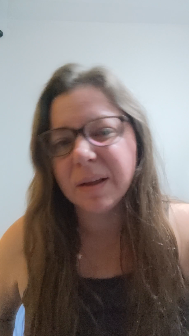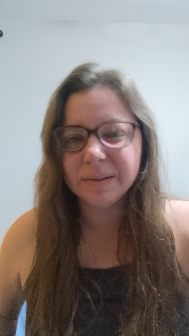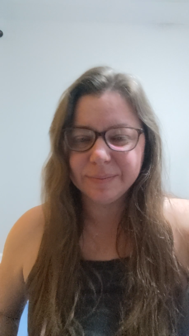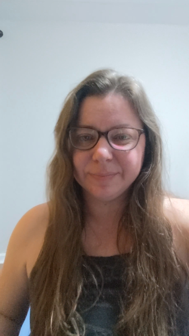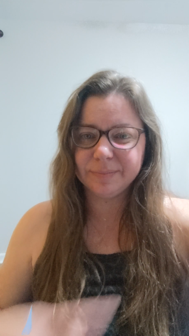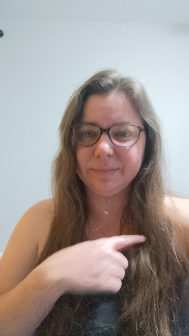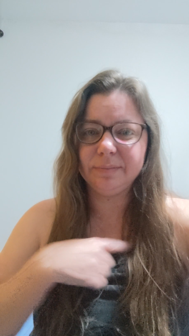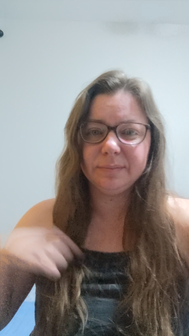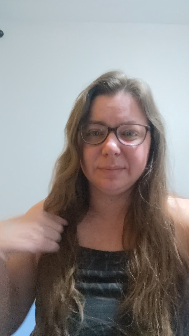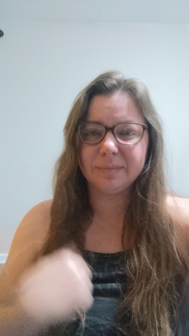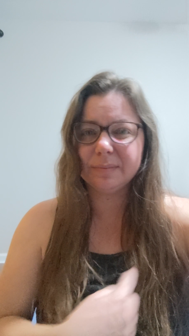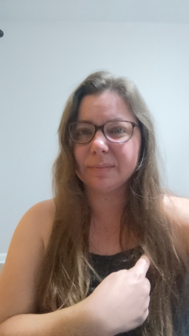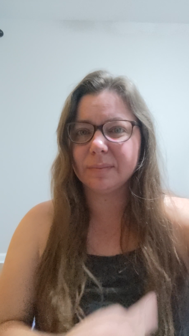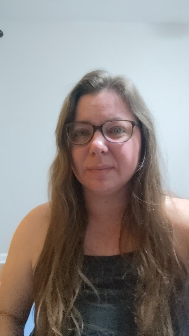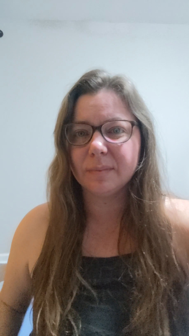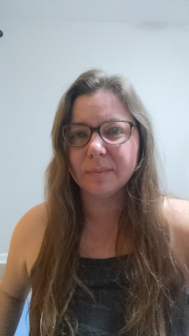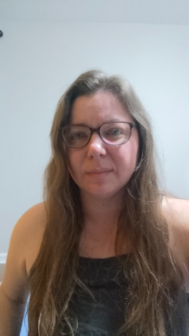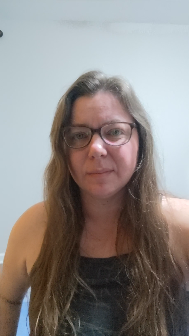bib